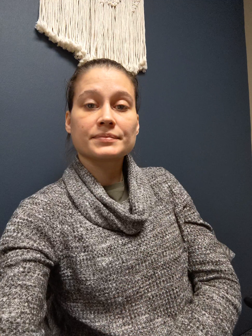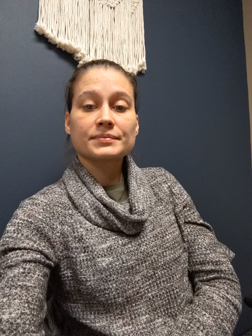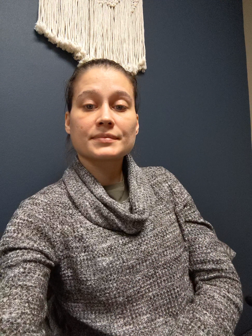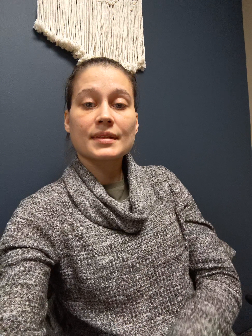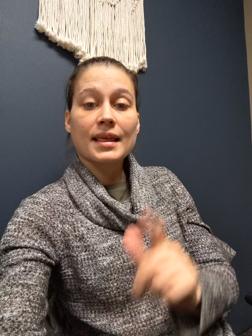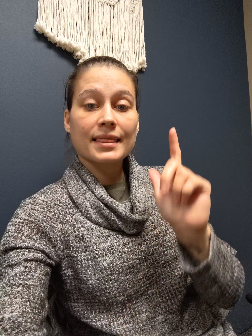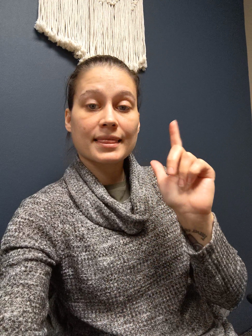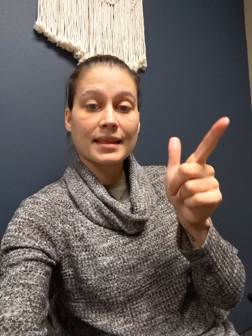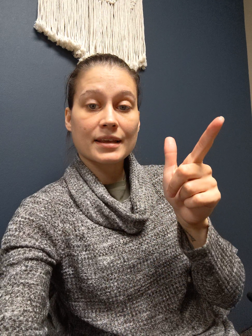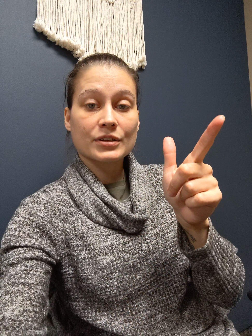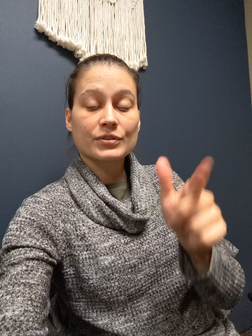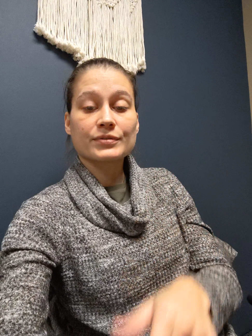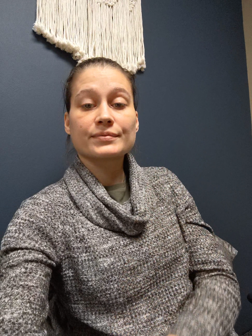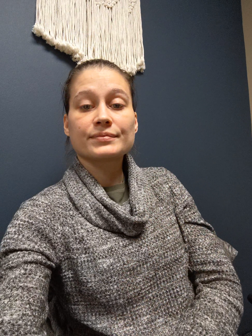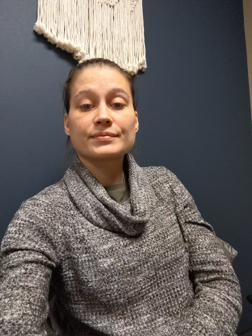later